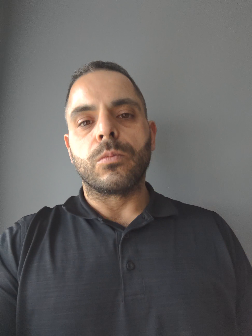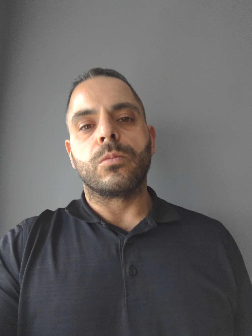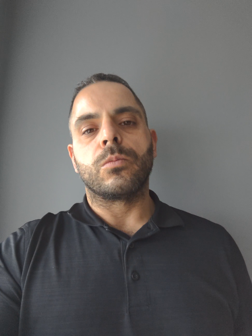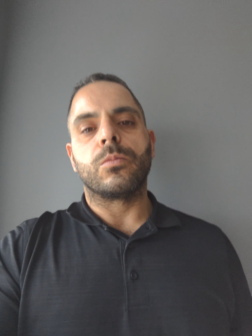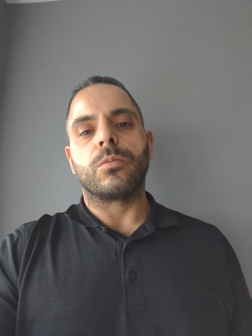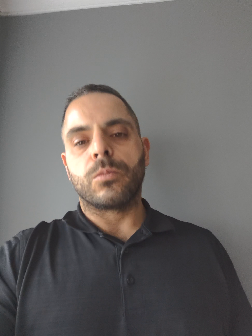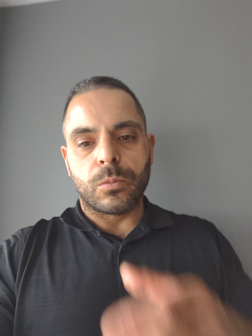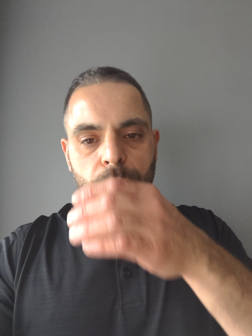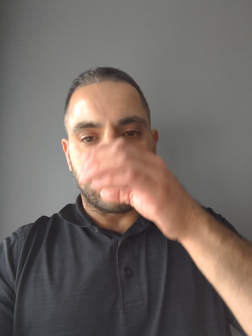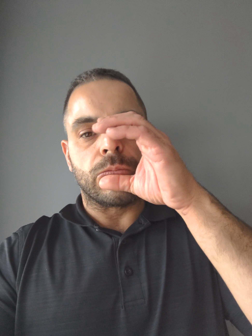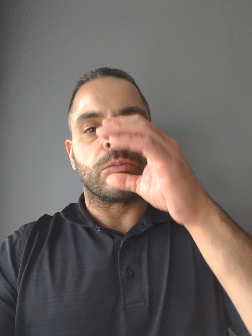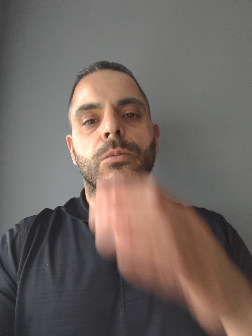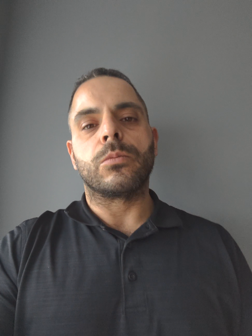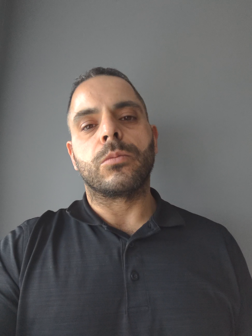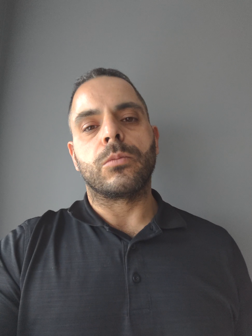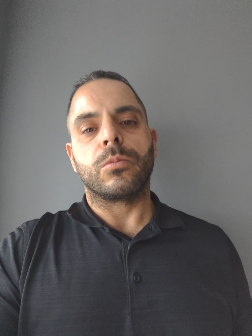drink